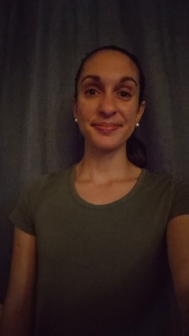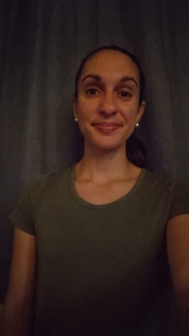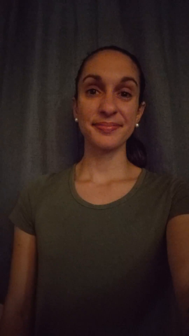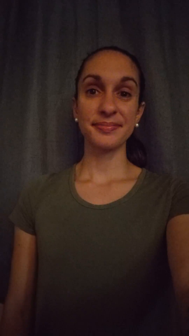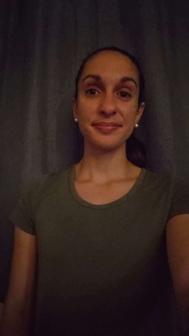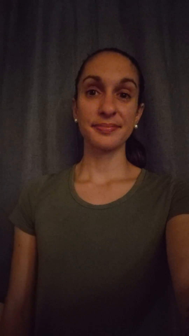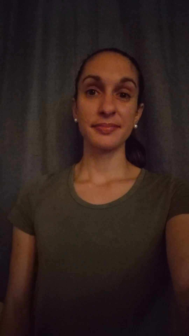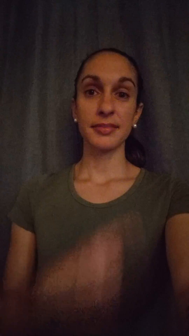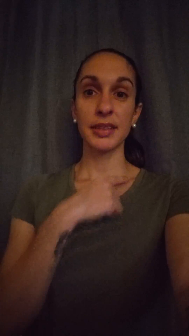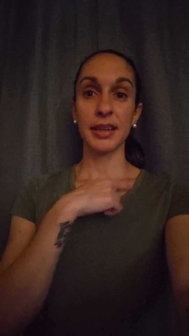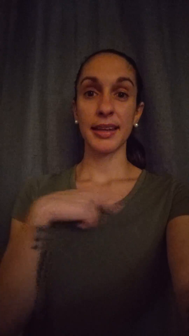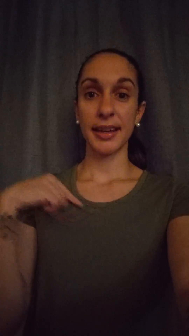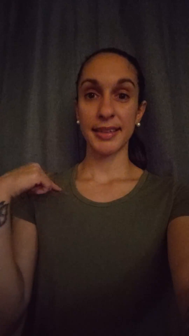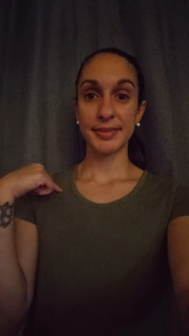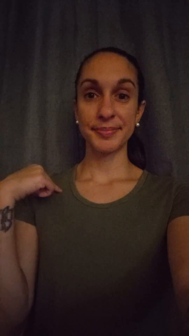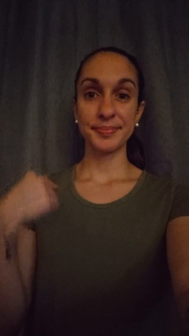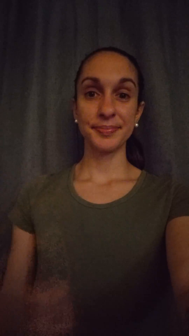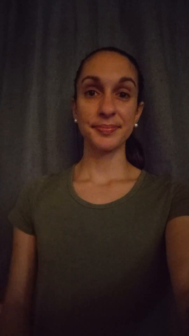necklace